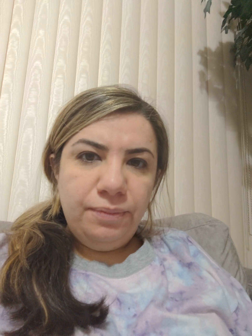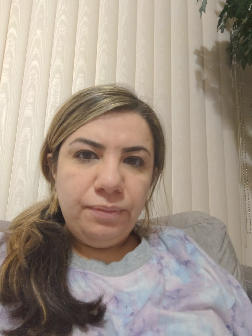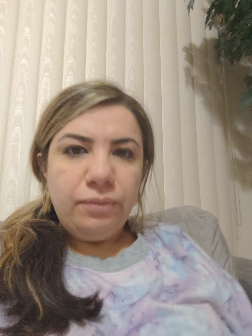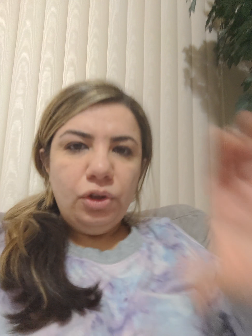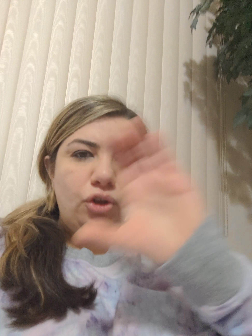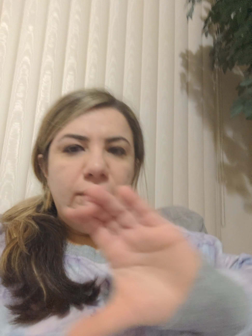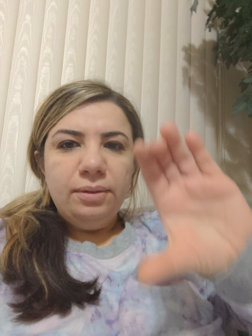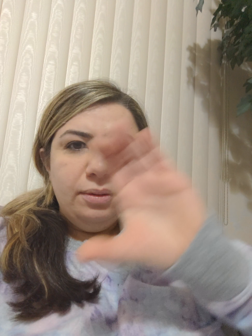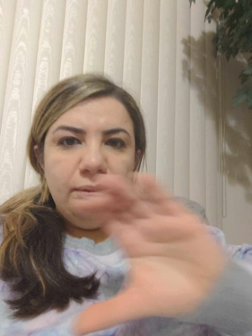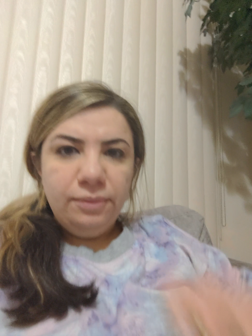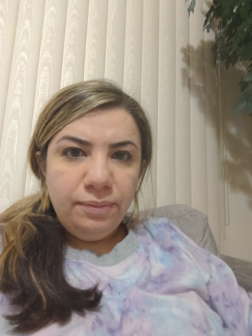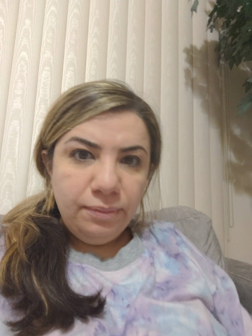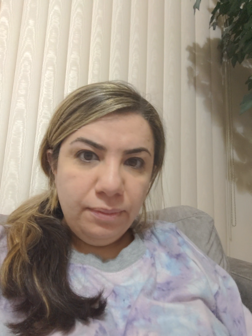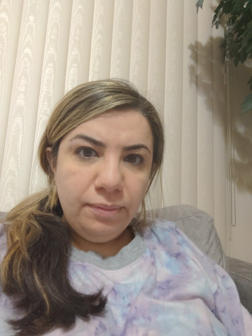chocolate